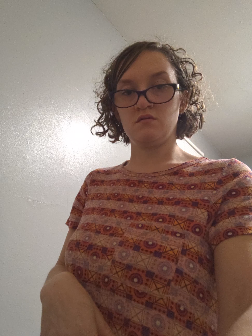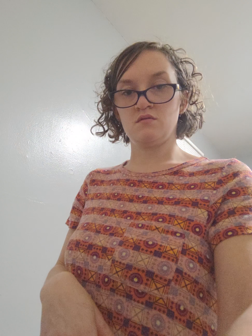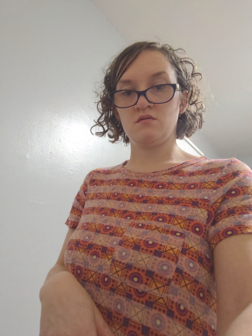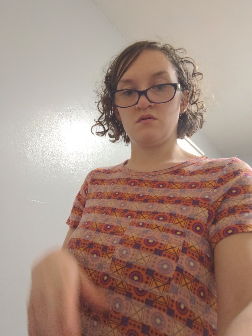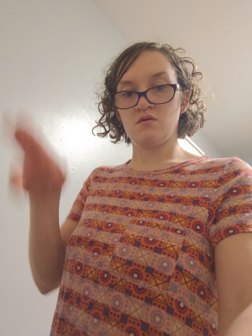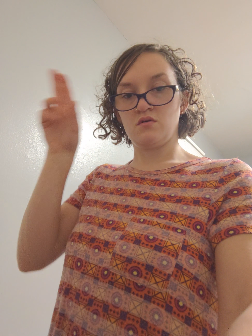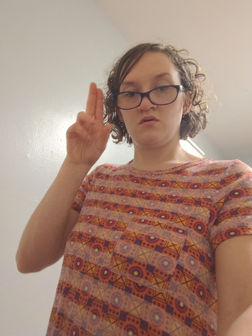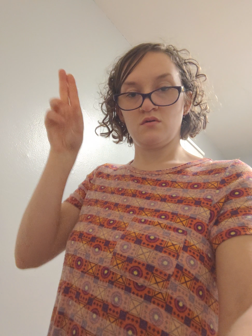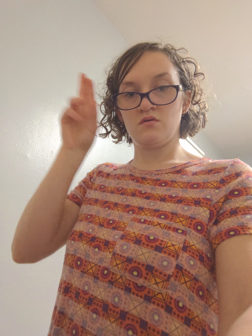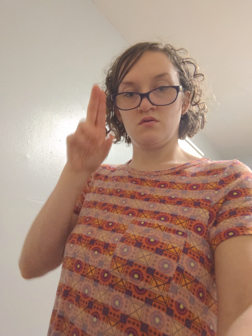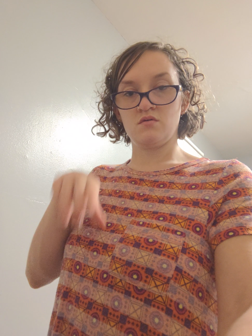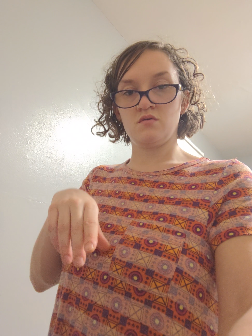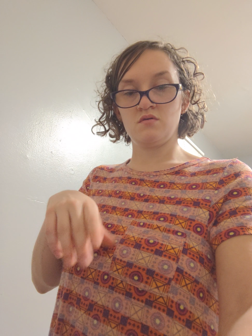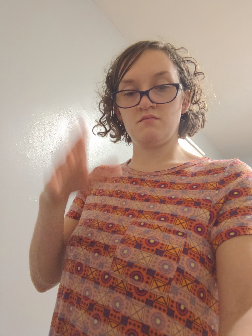uncle